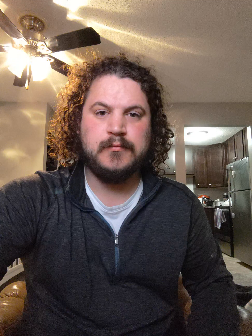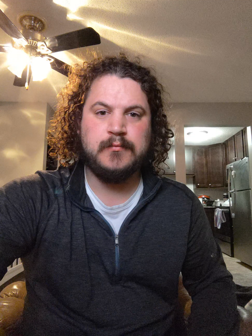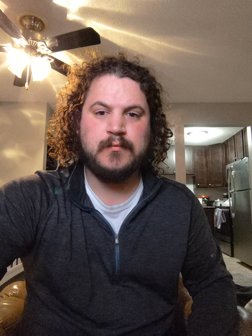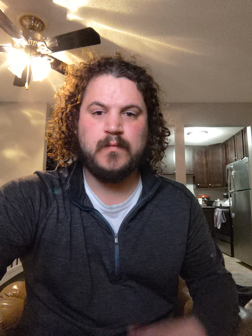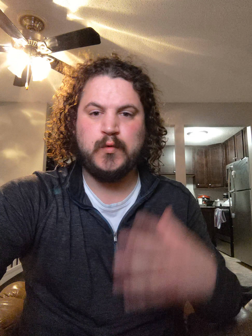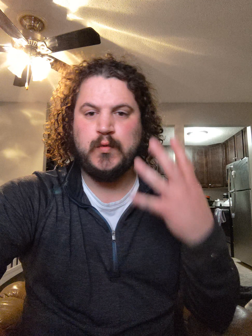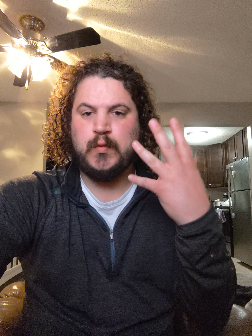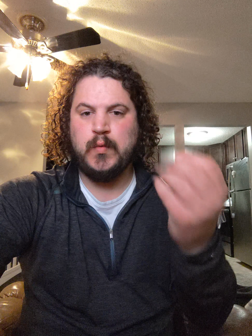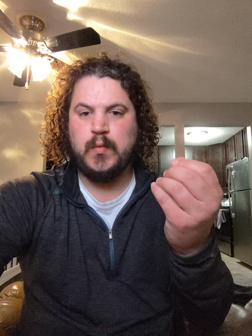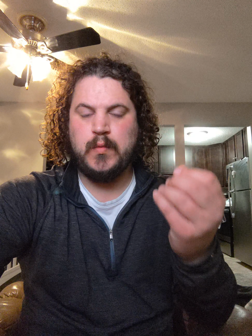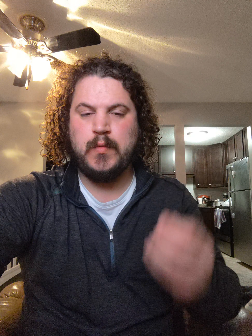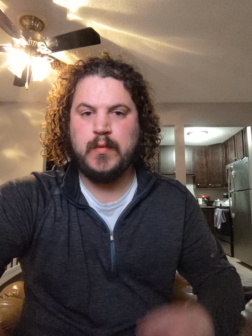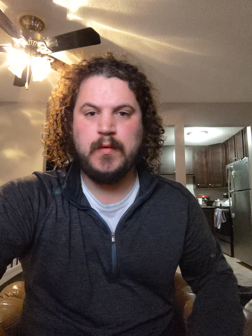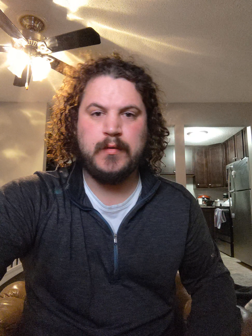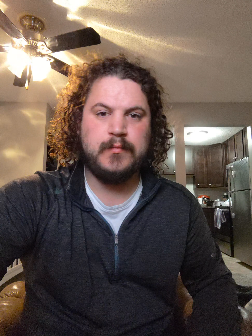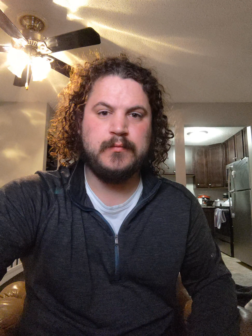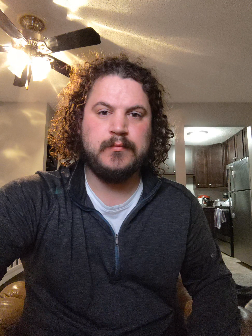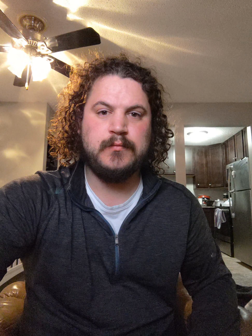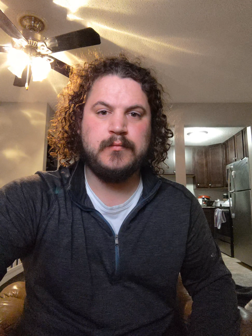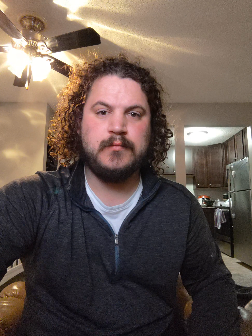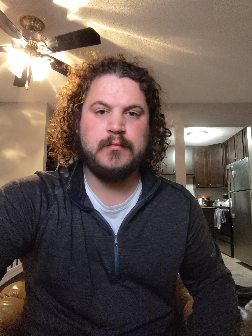go